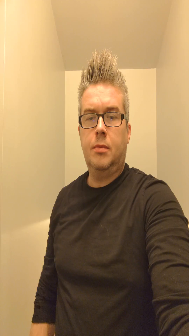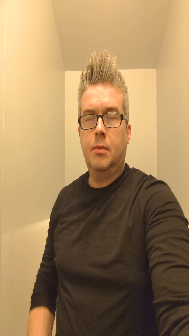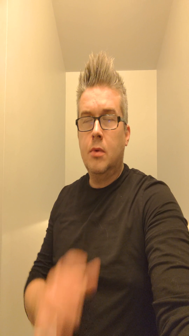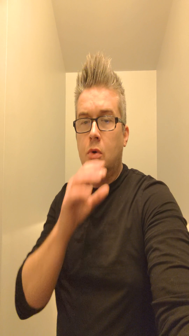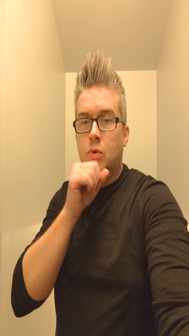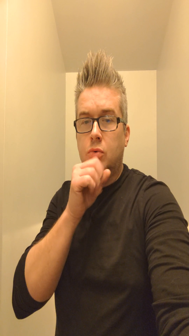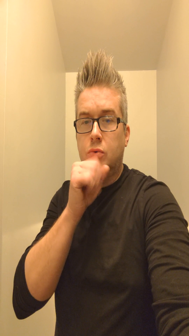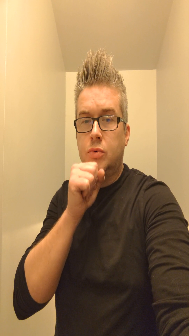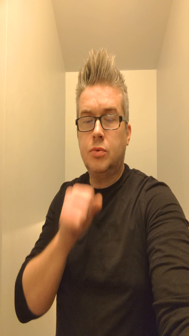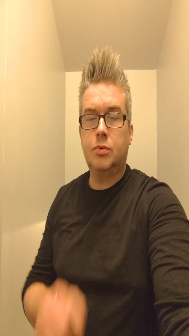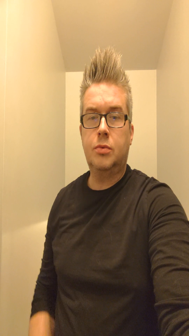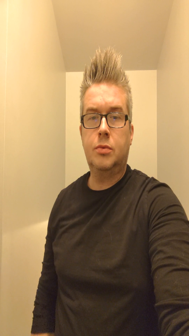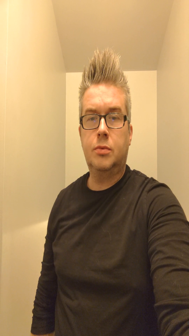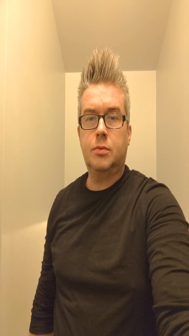orange